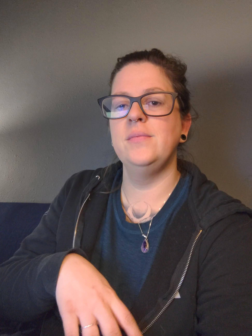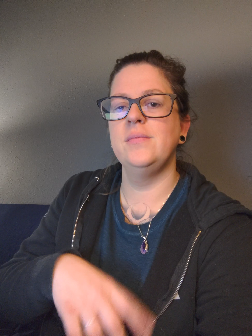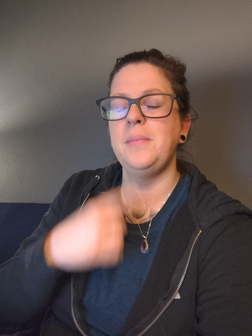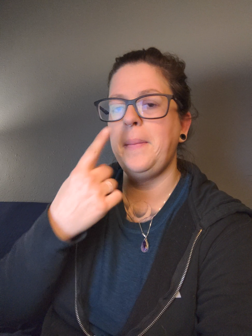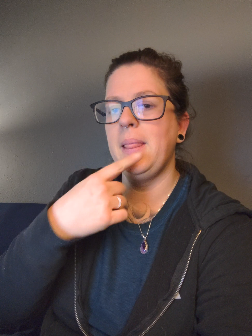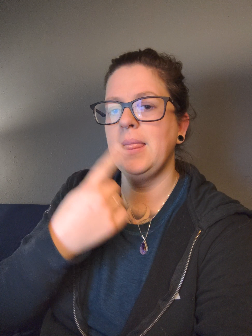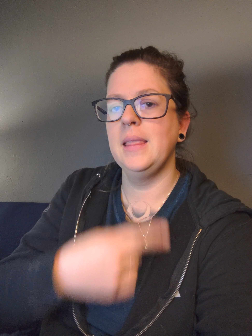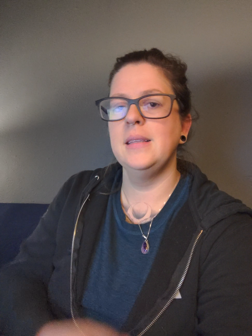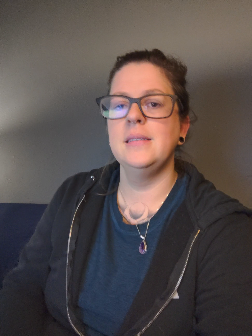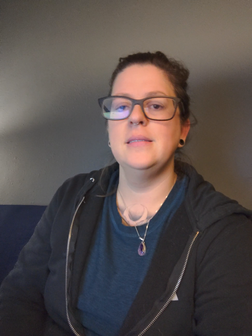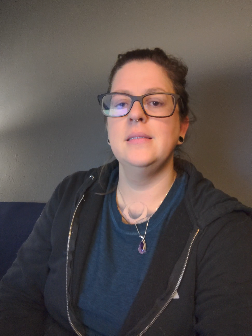mouth